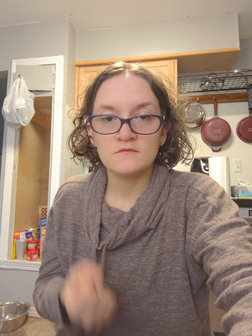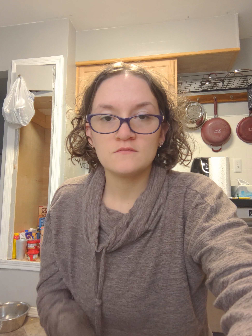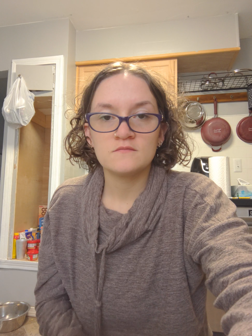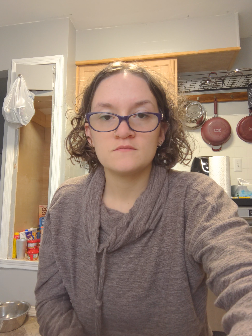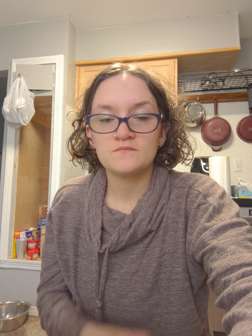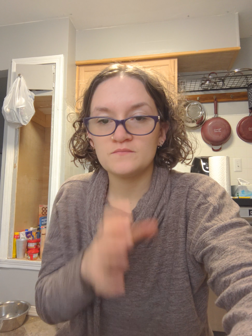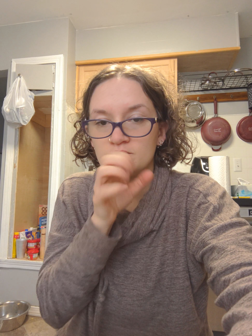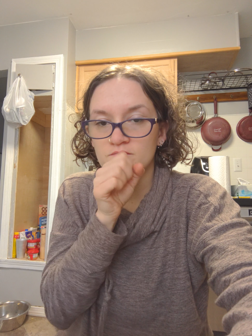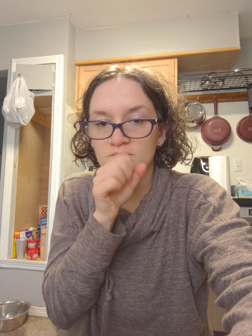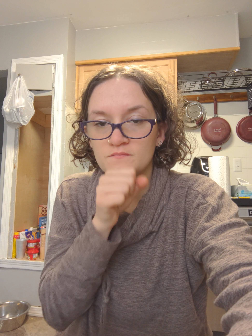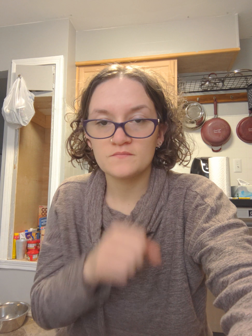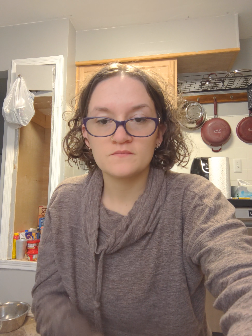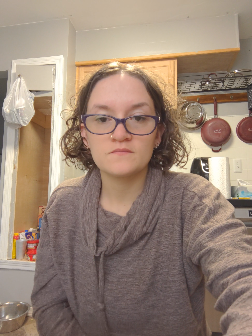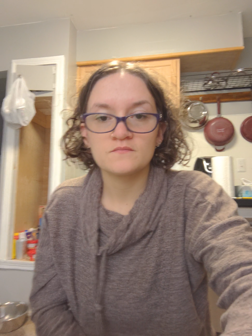orange